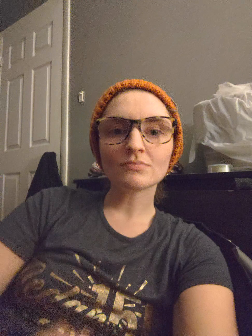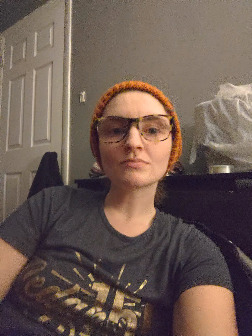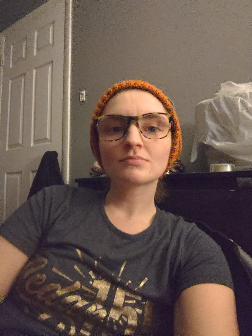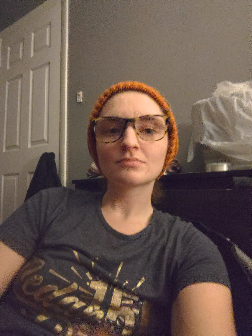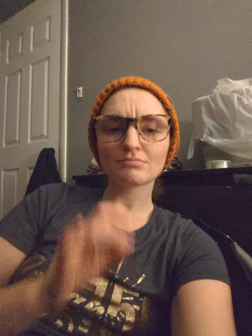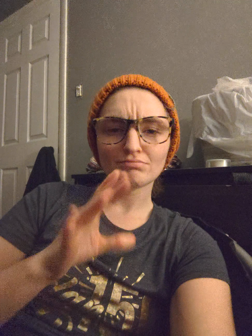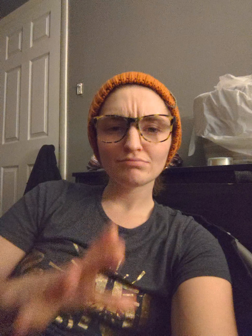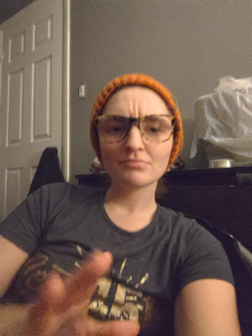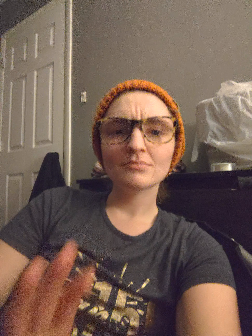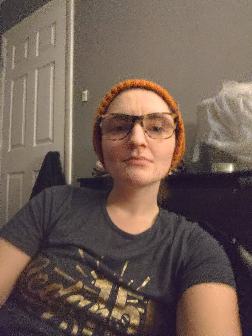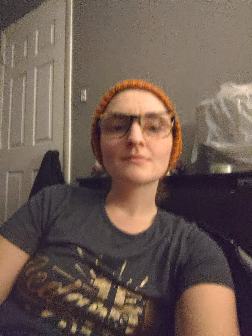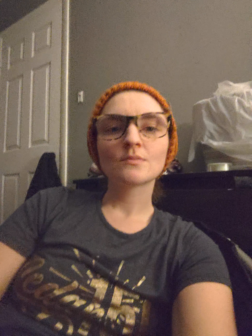hate